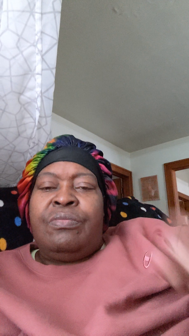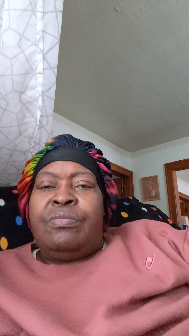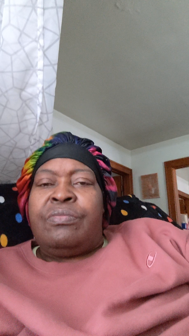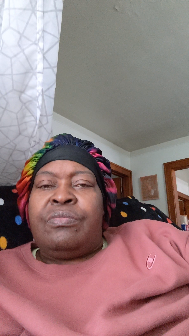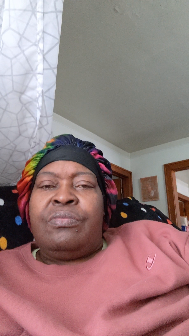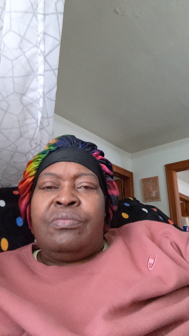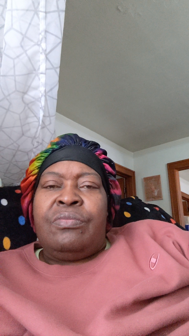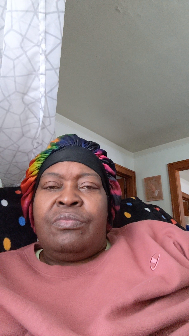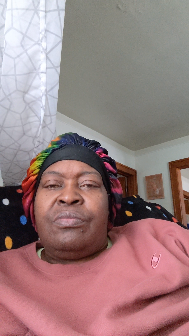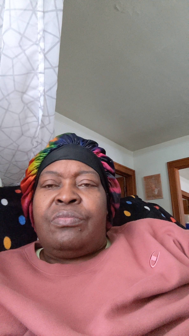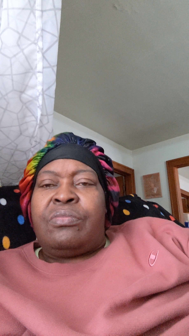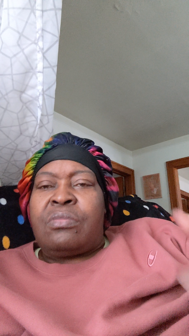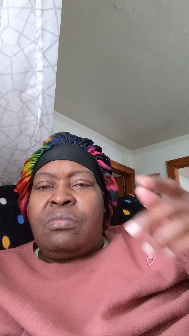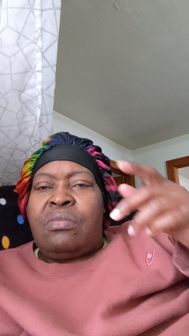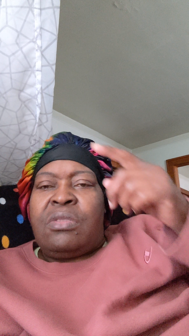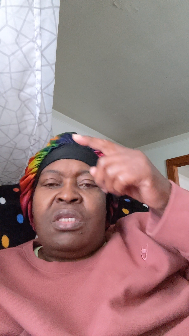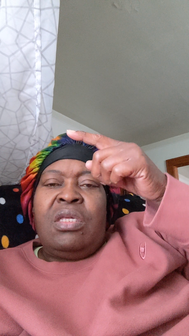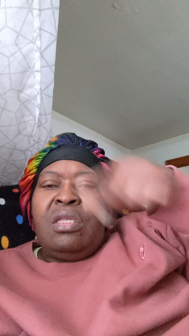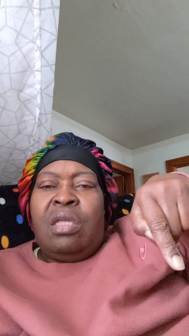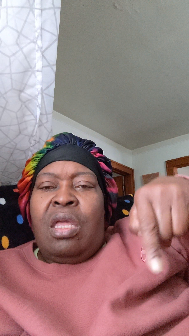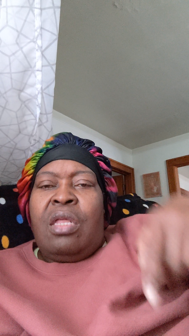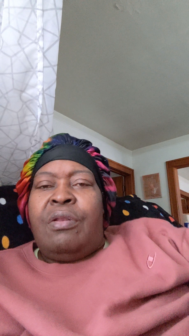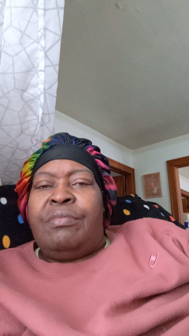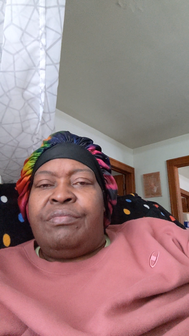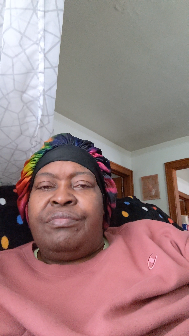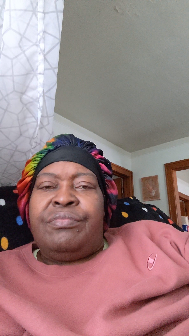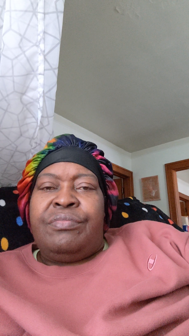cut